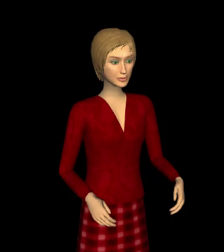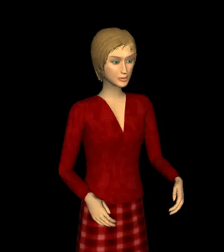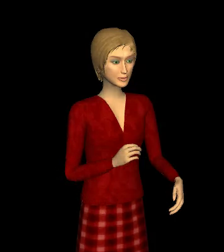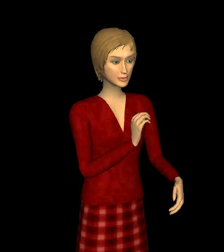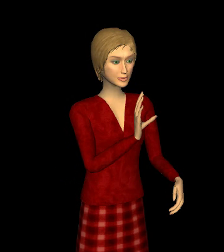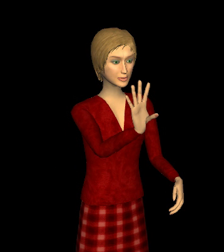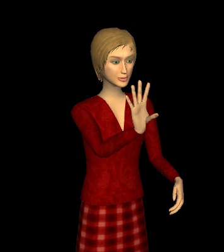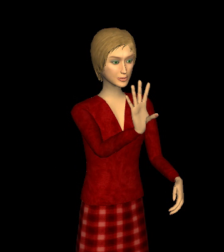يرسل